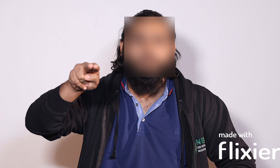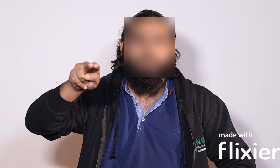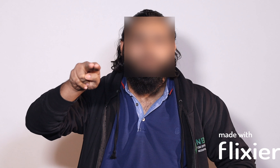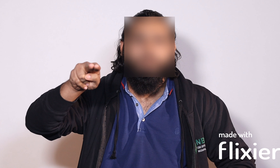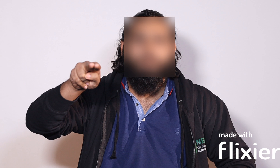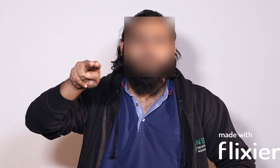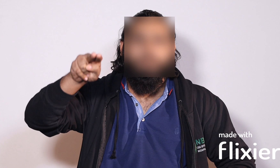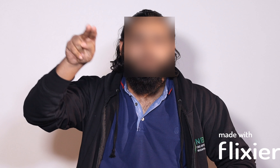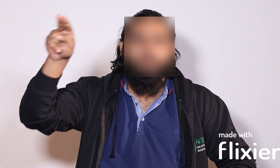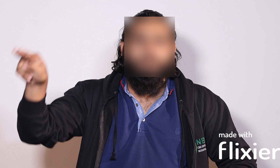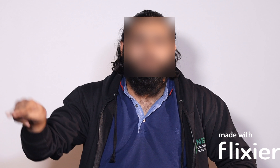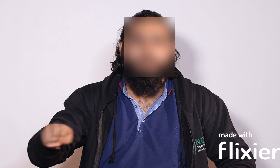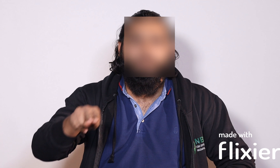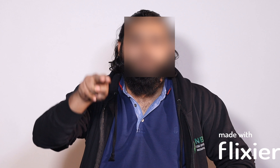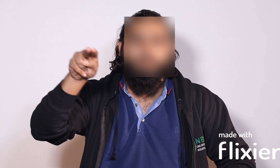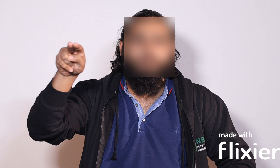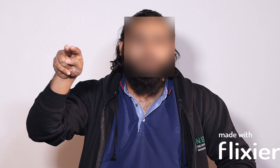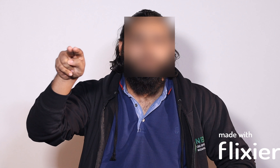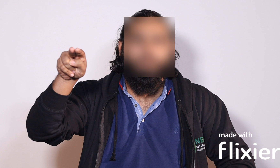ہ